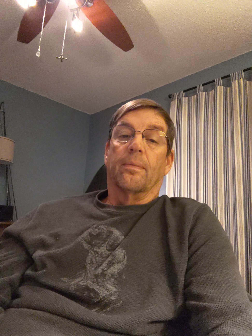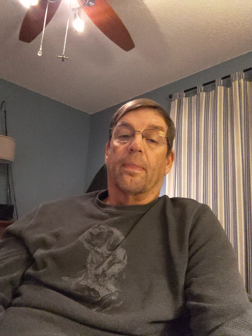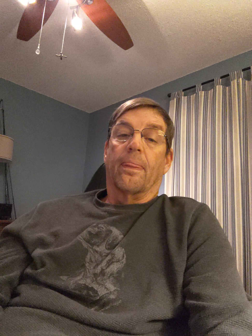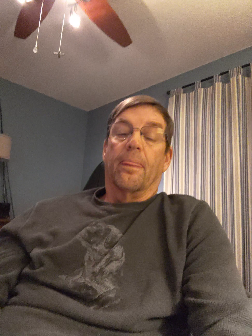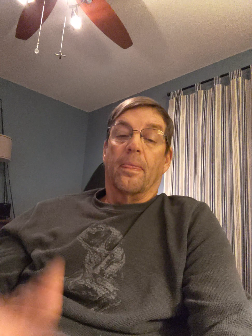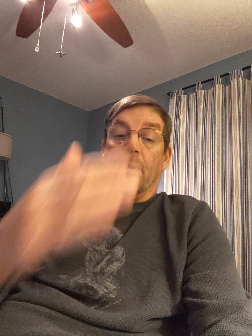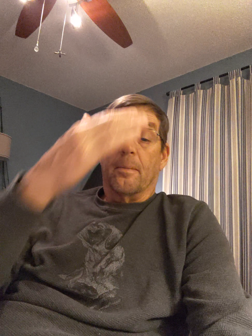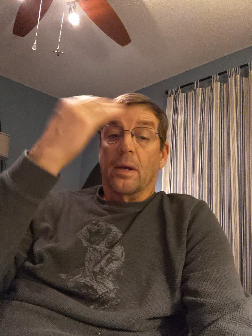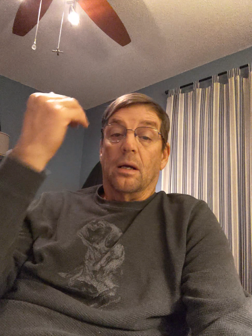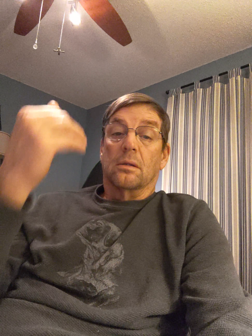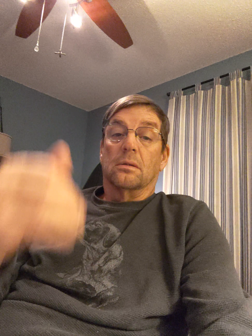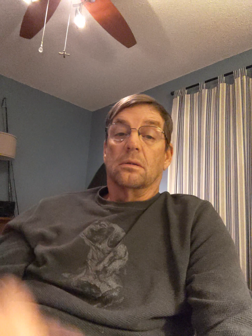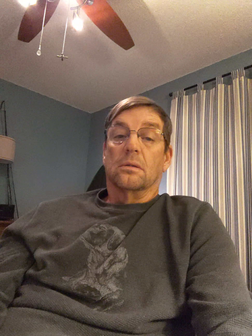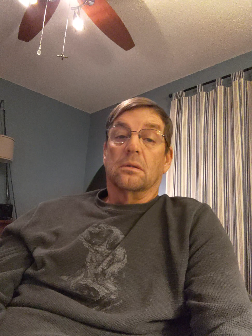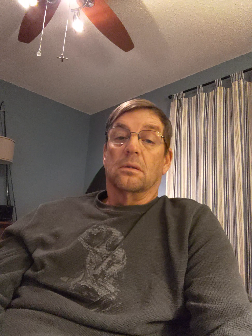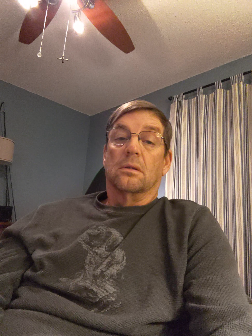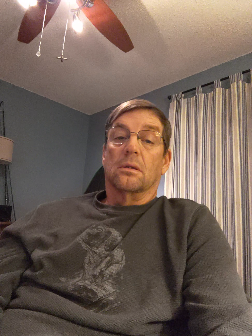because